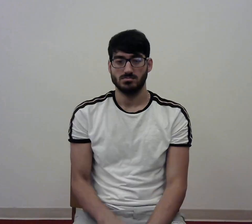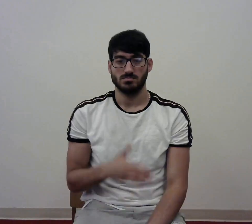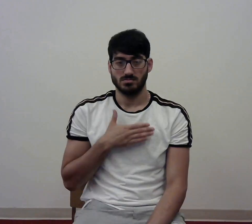mən